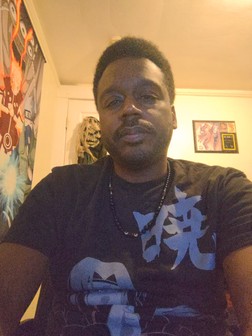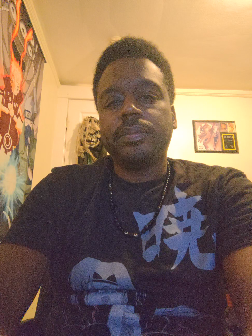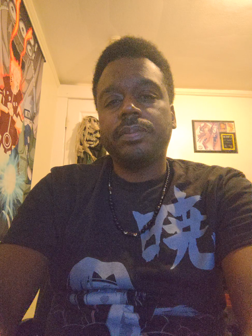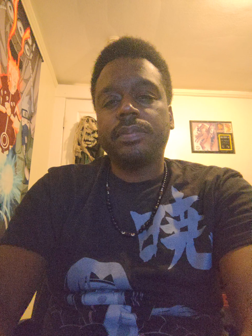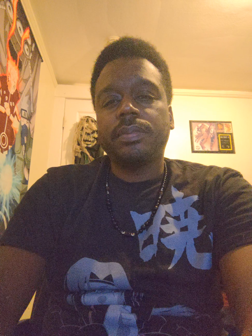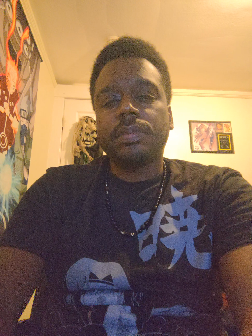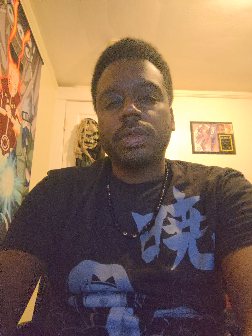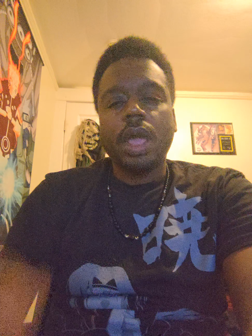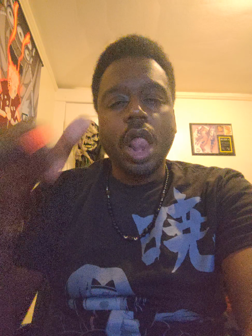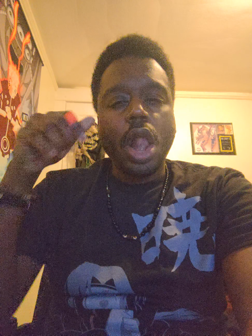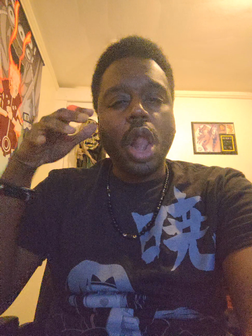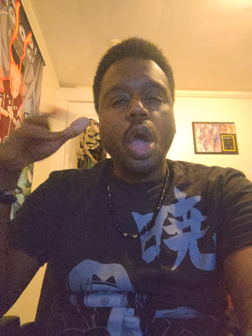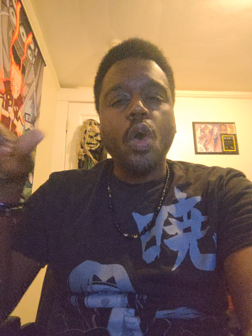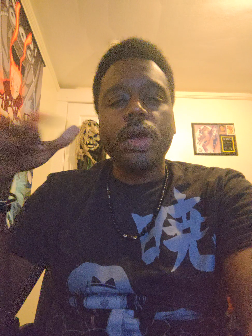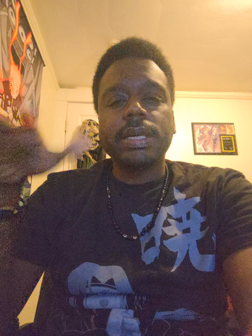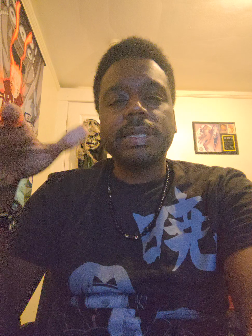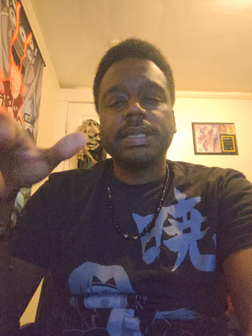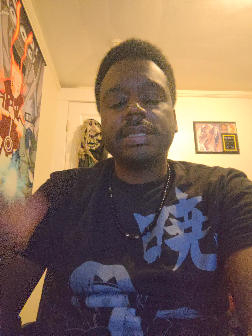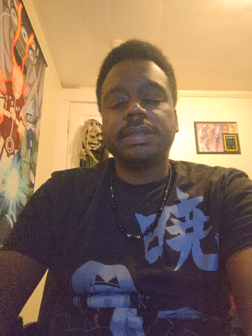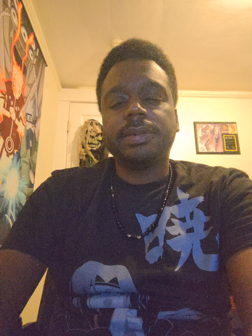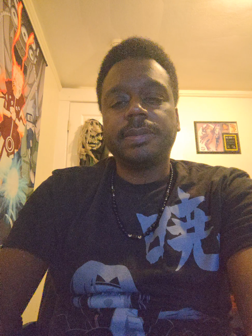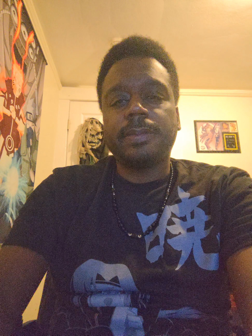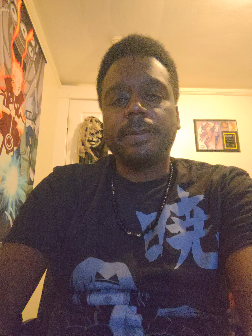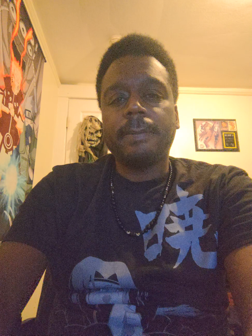noisy